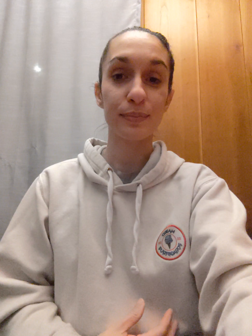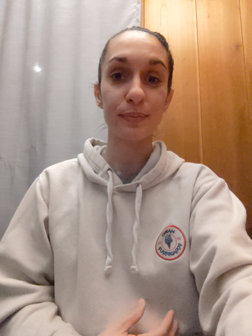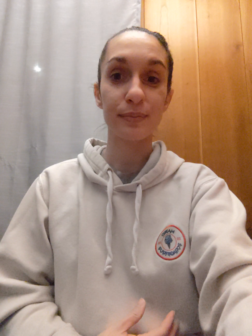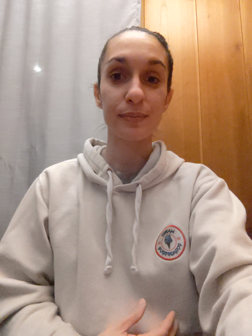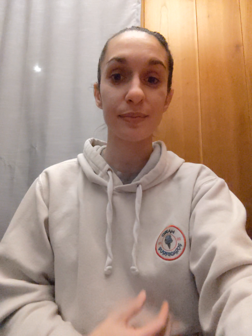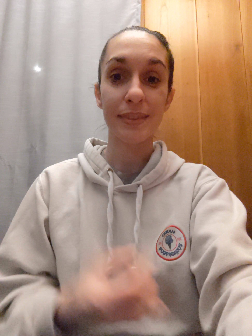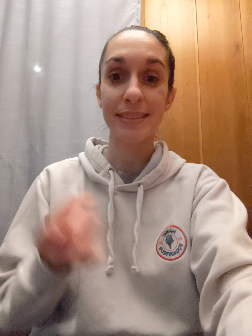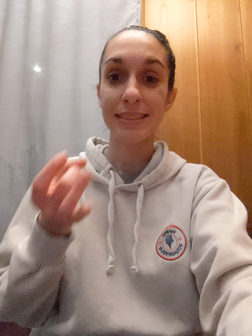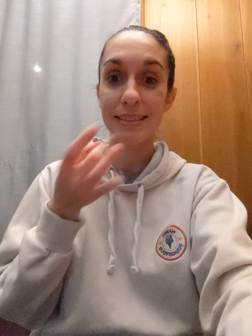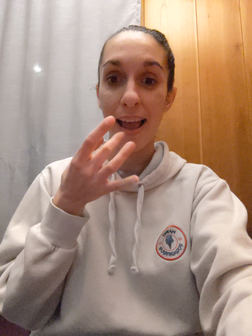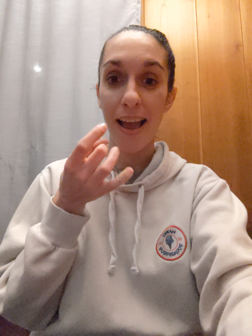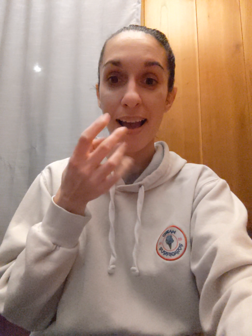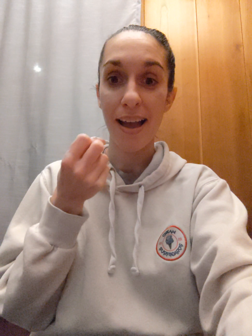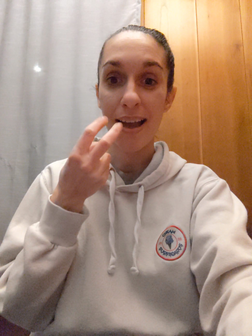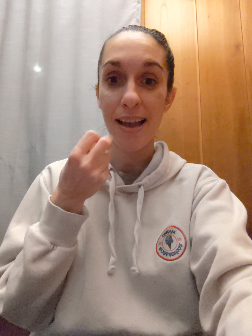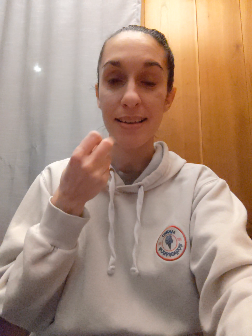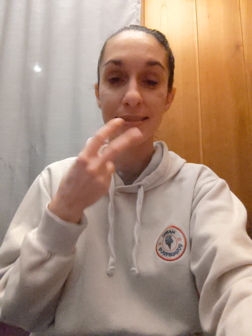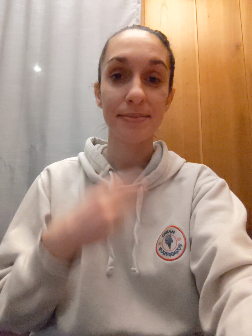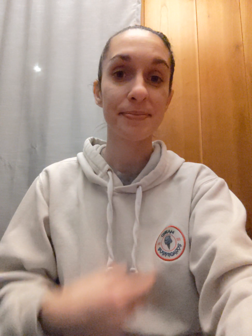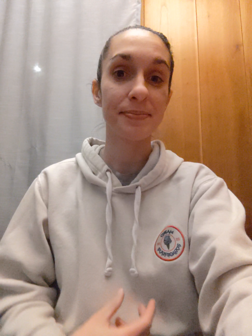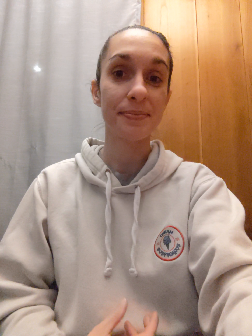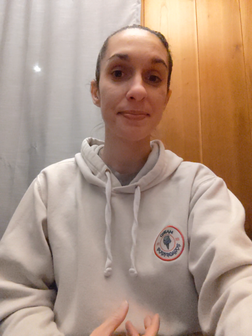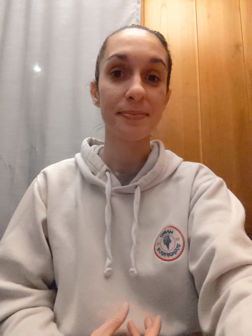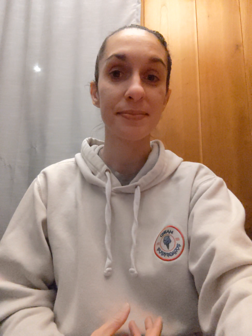snack